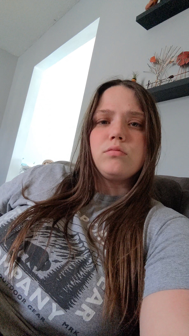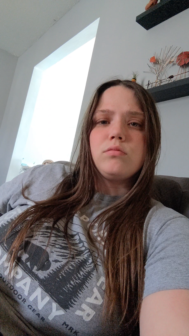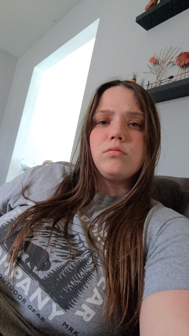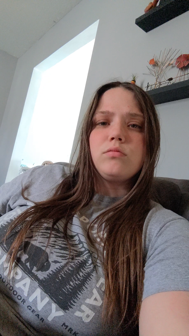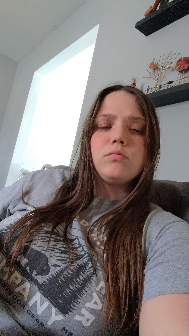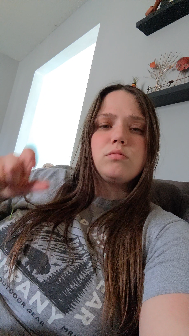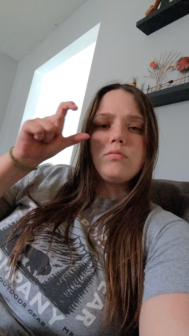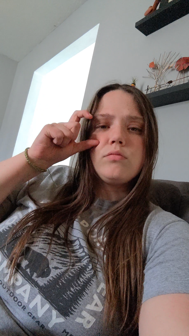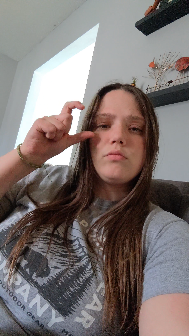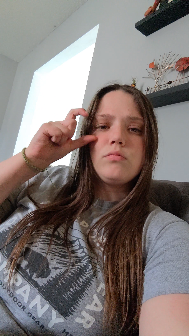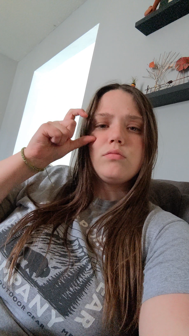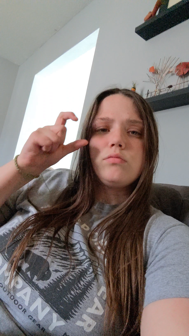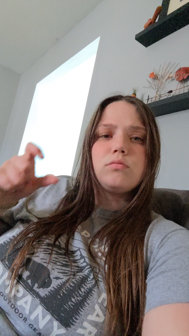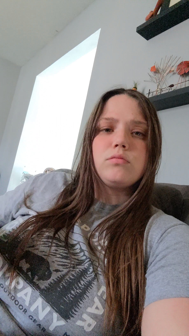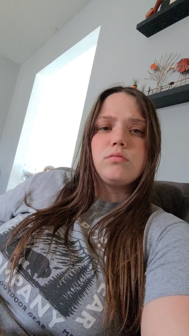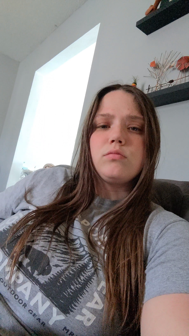glasses